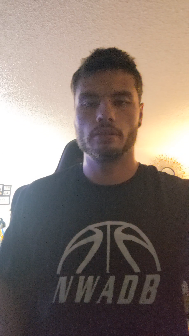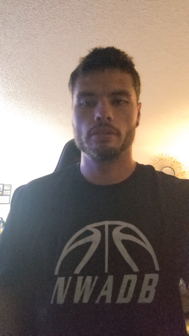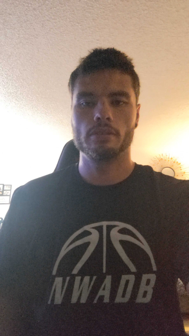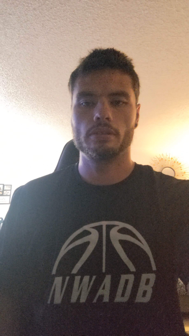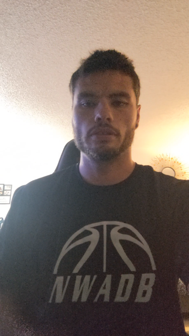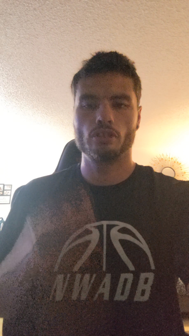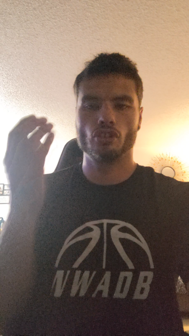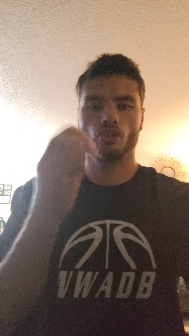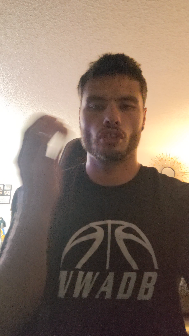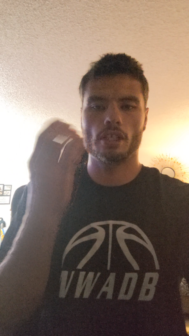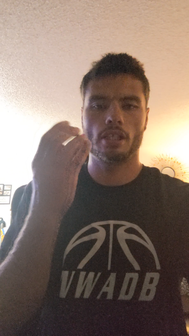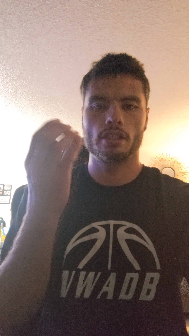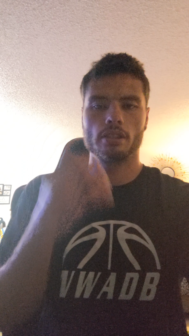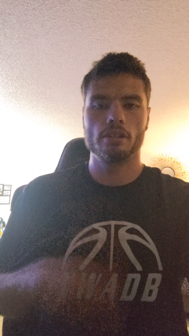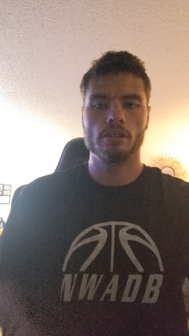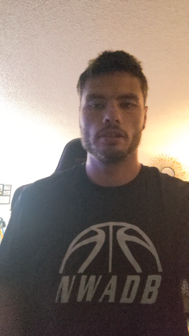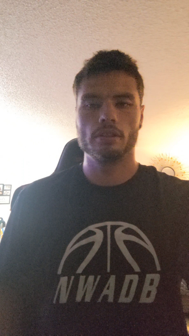shake